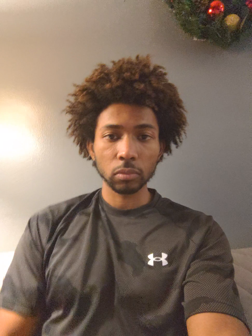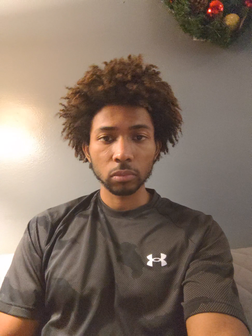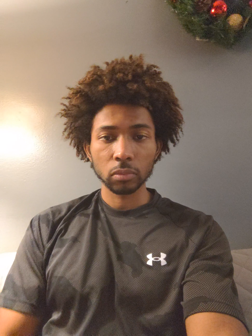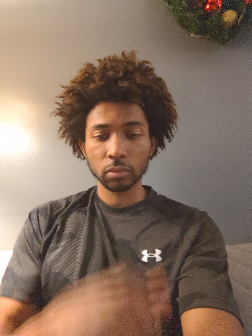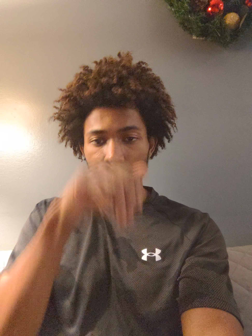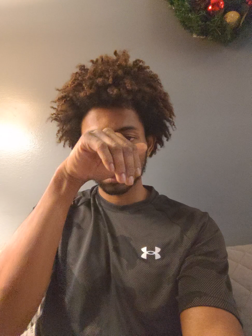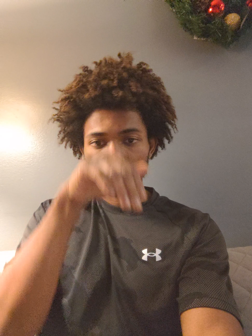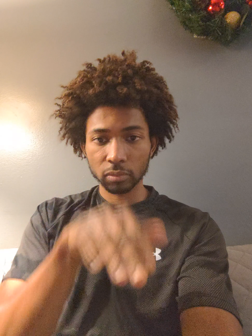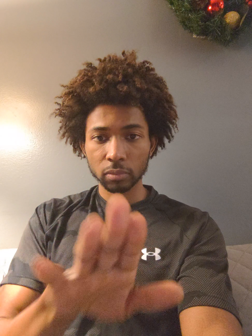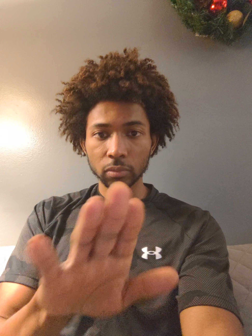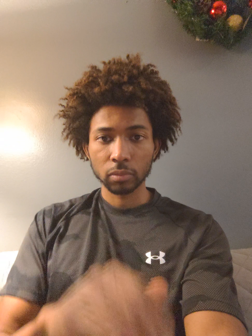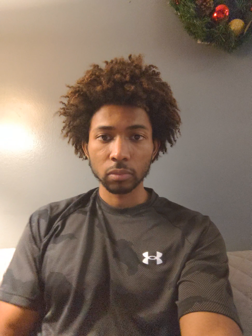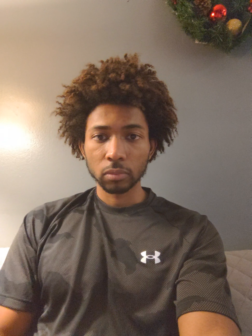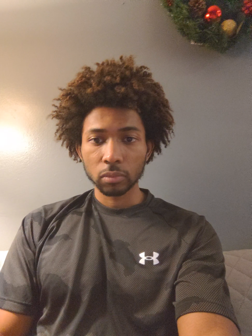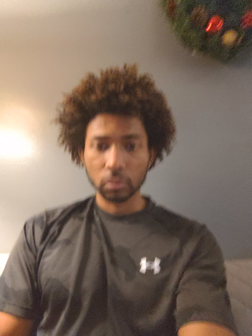elephant